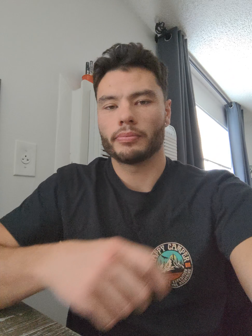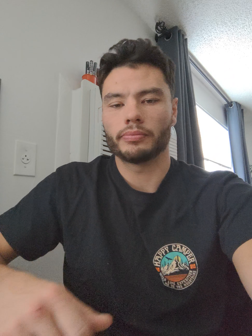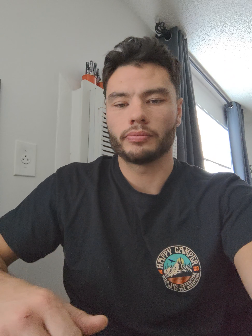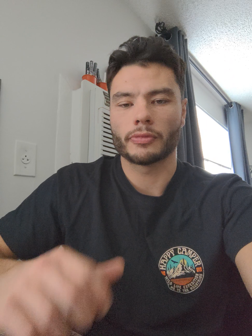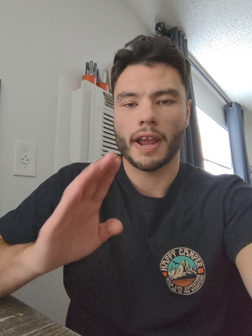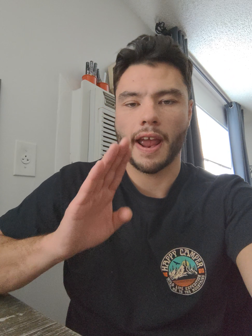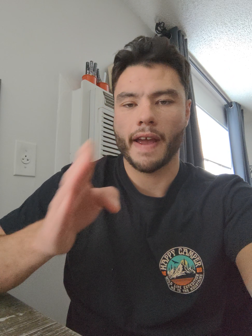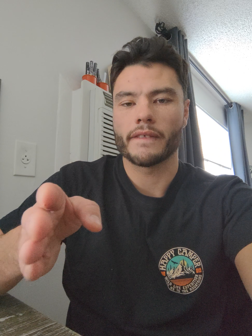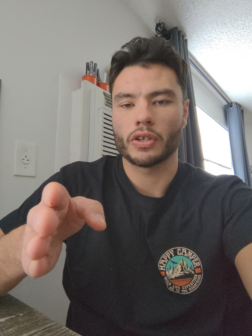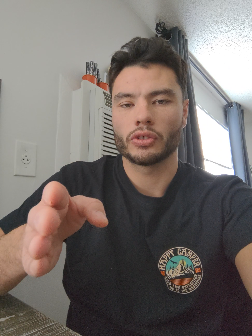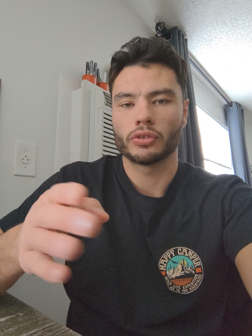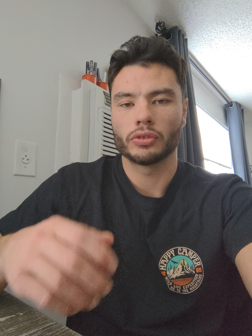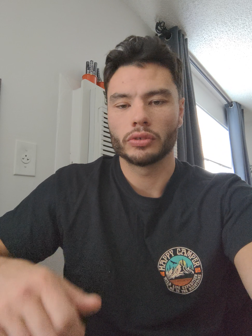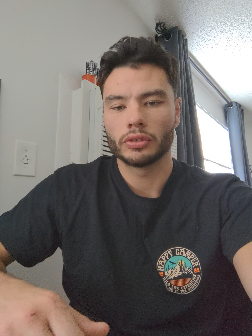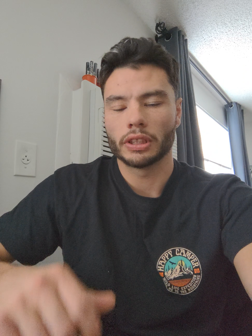after